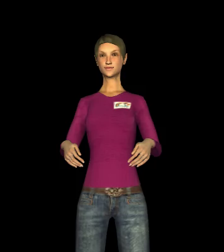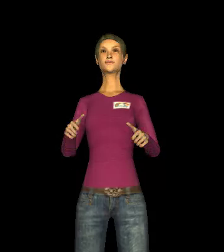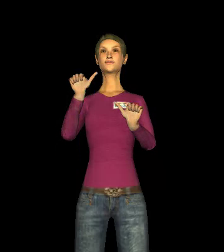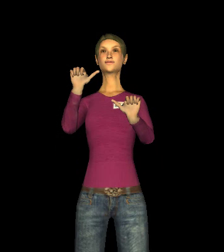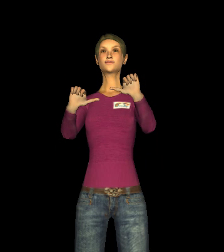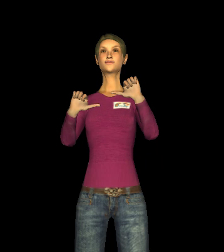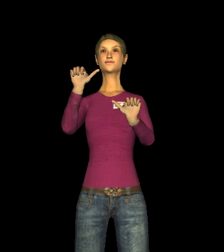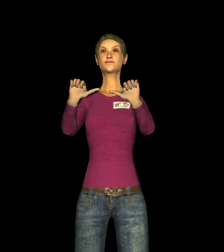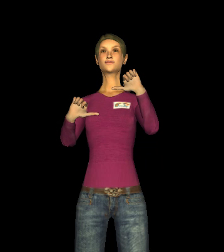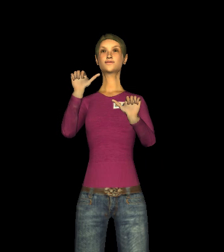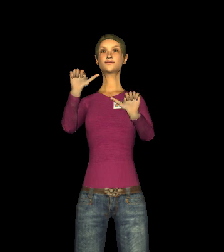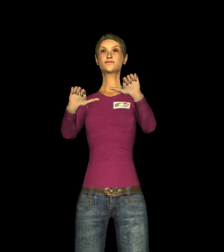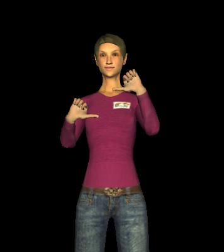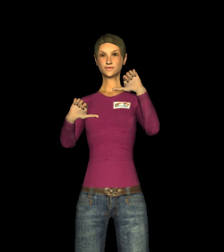مختبر